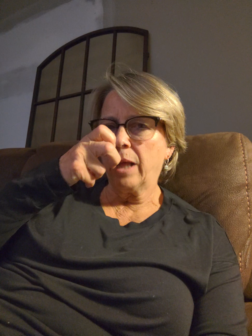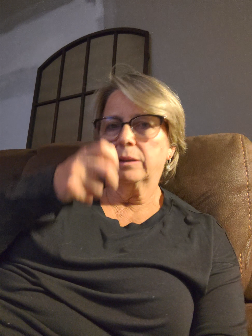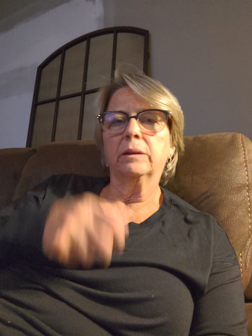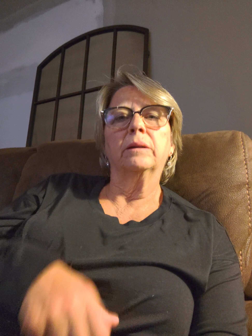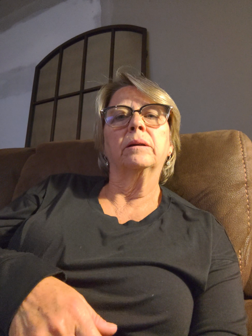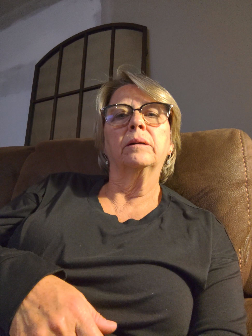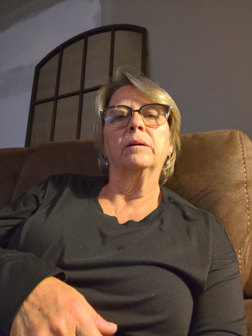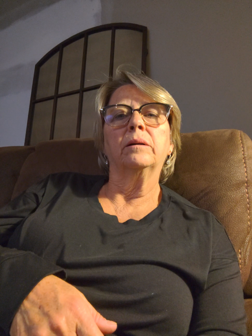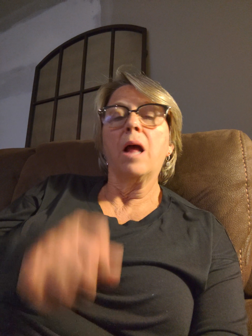bug